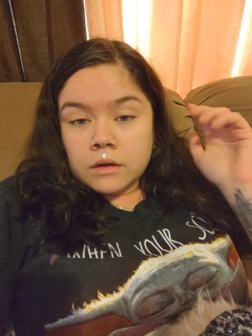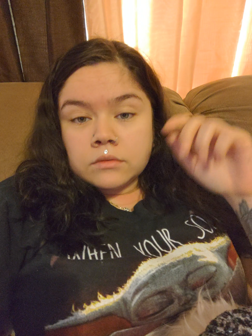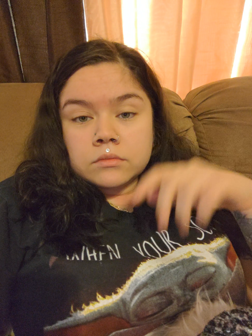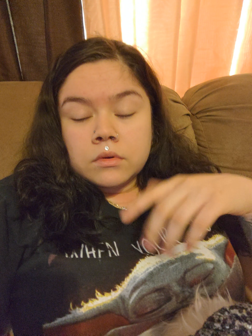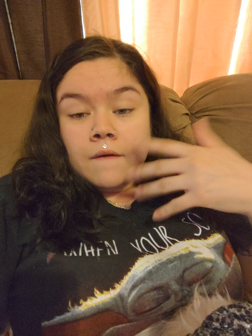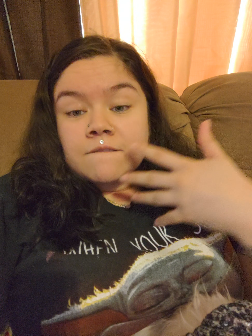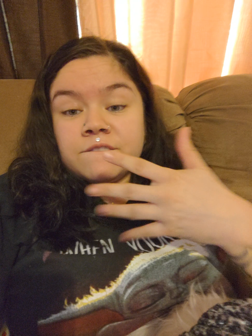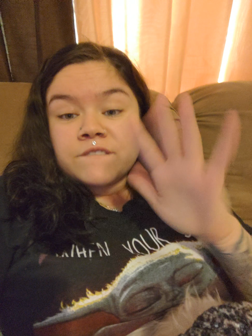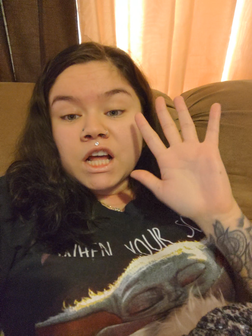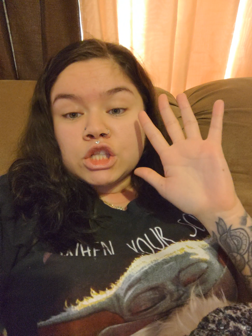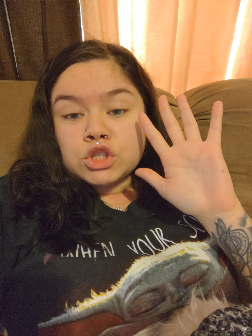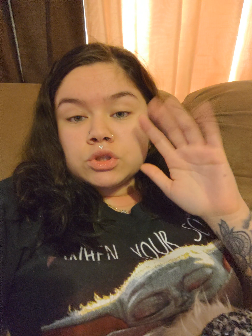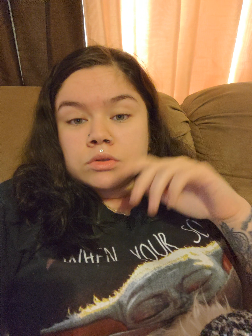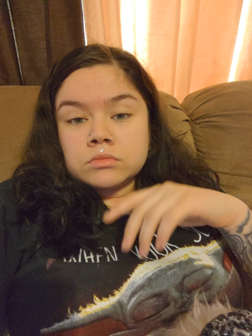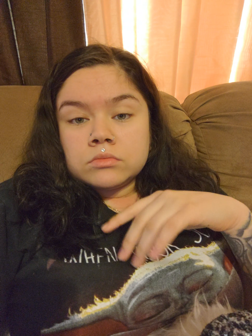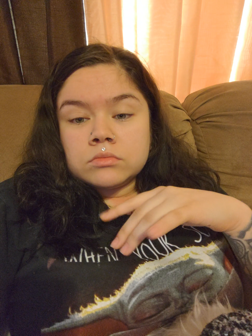finish